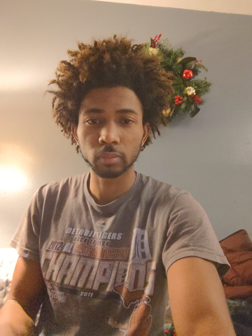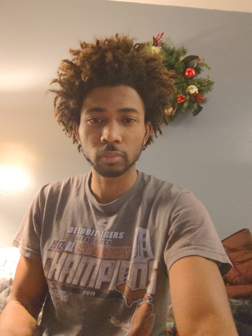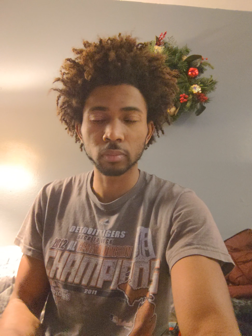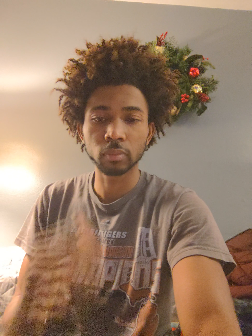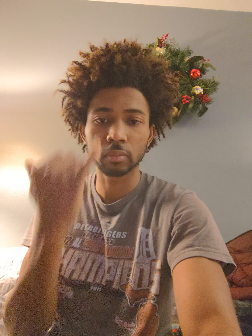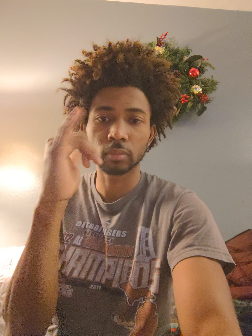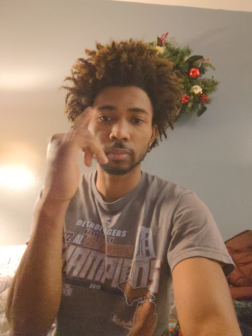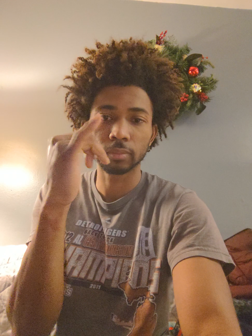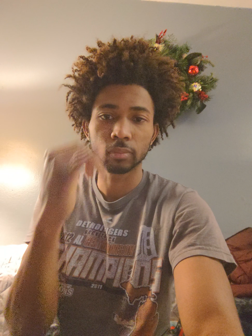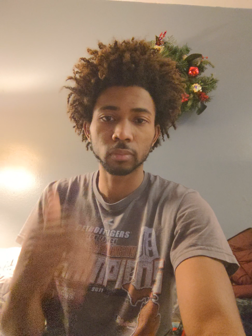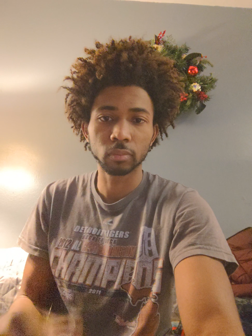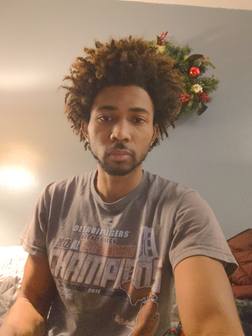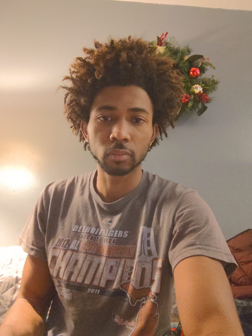yellow